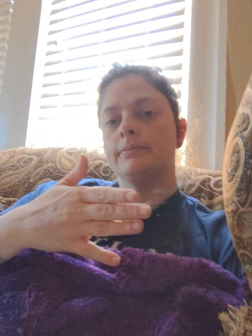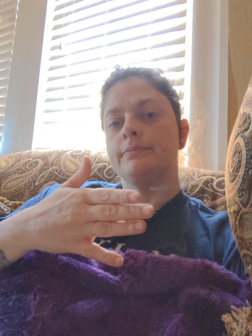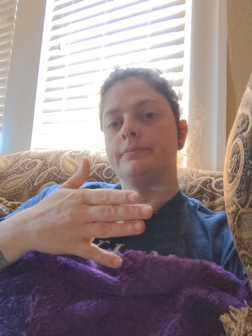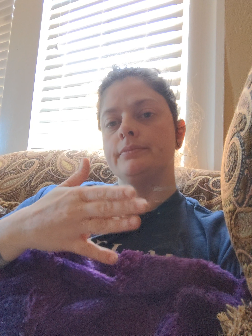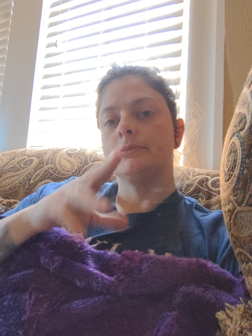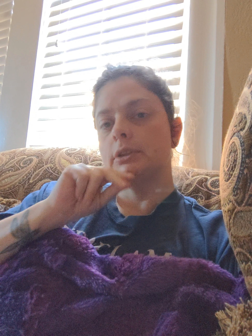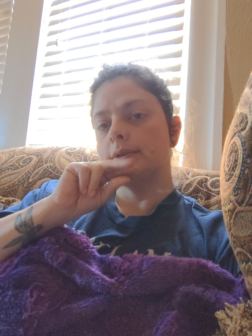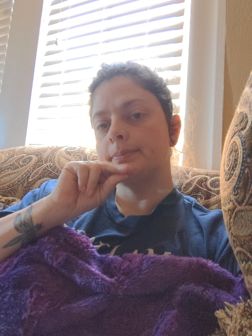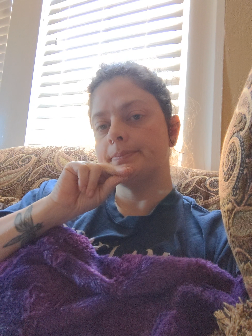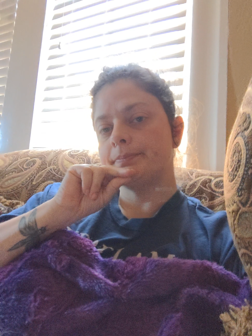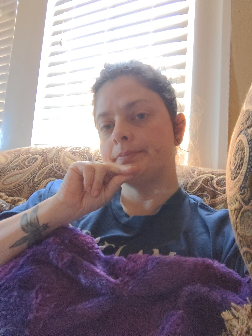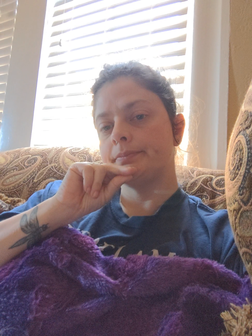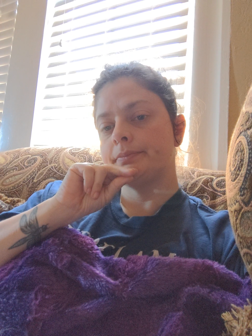duck